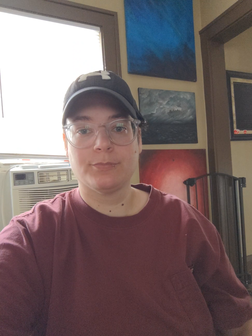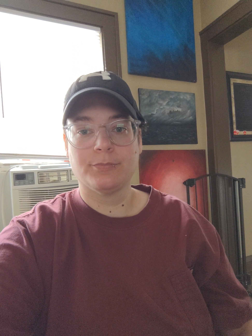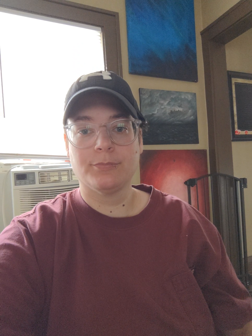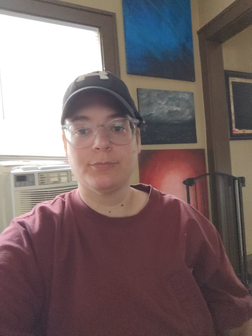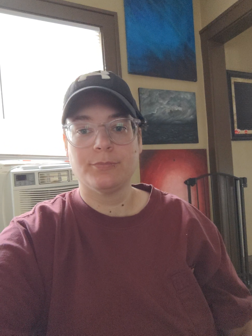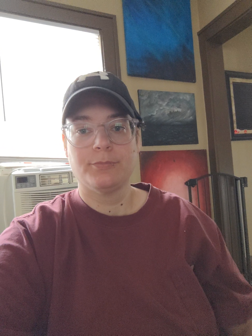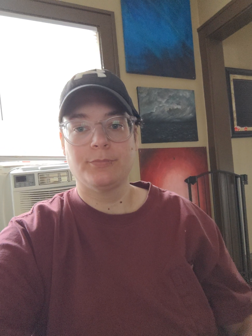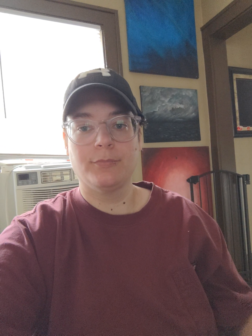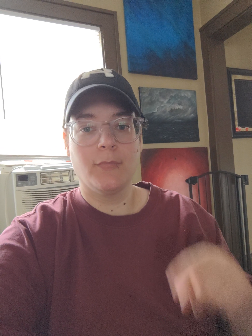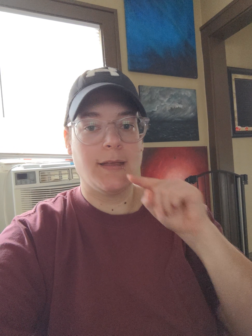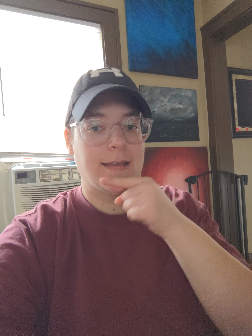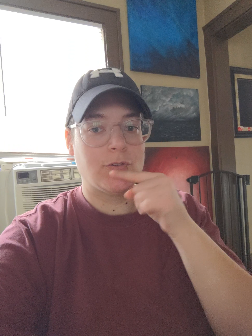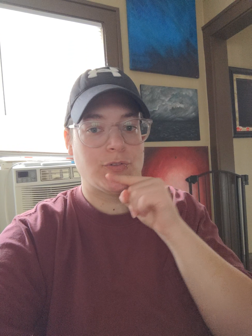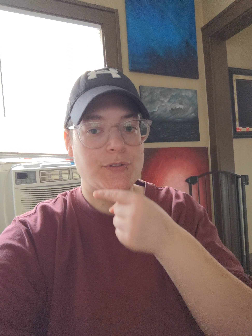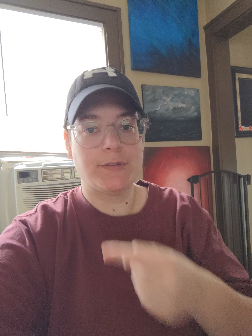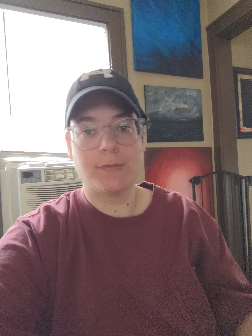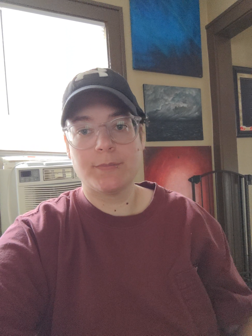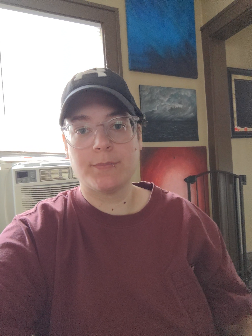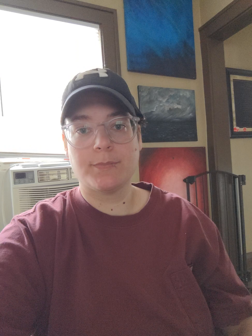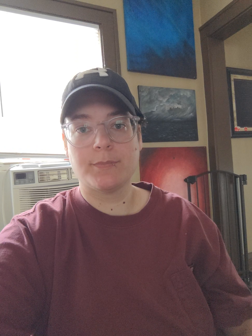carrot